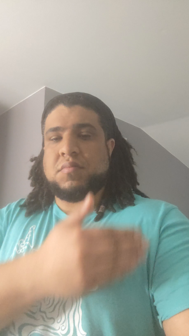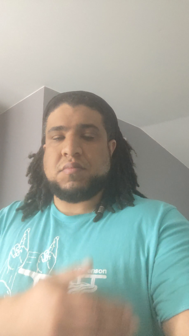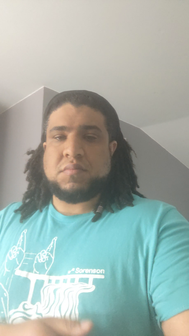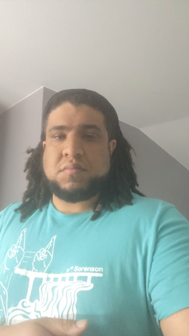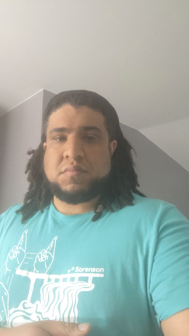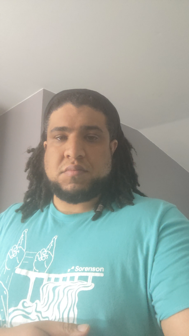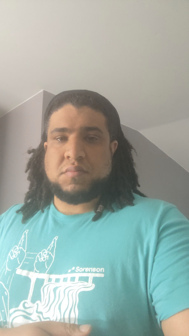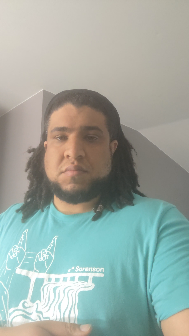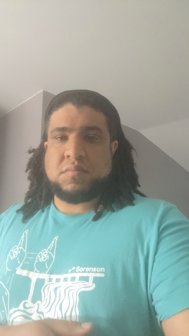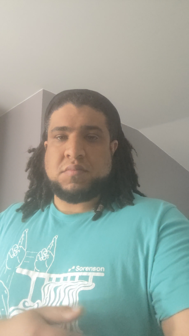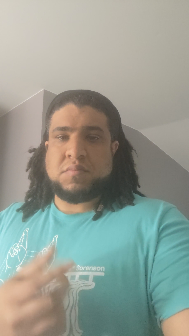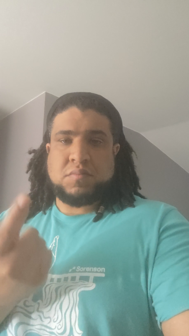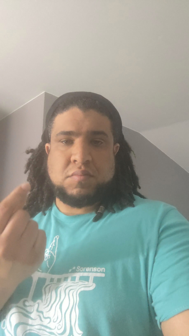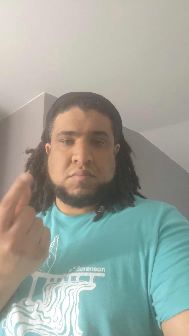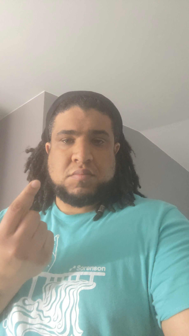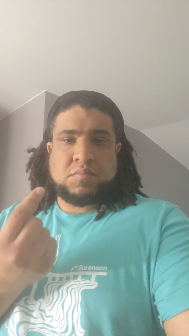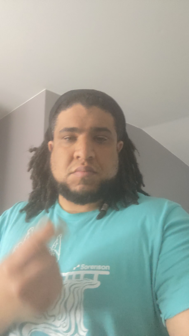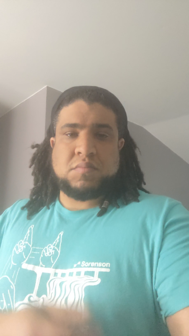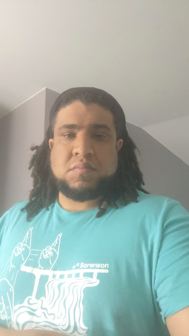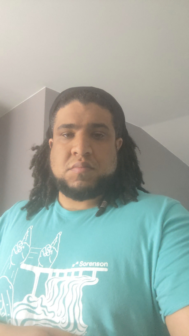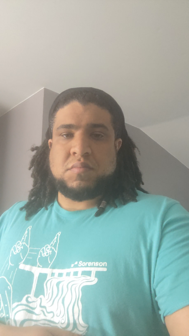do